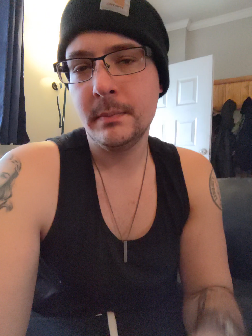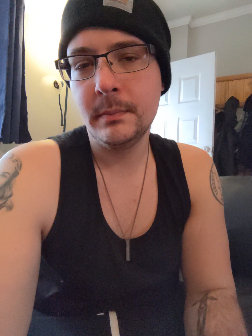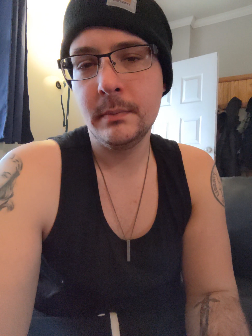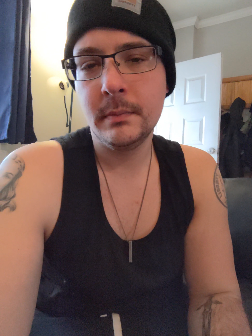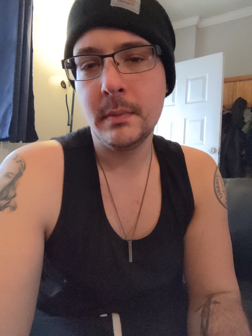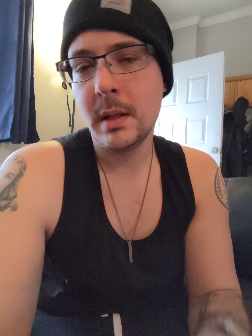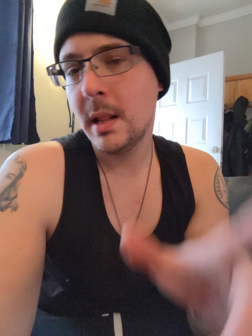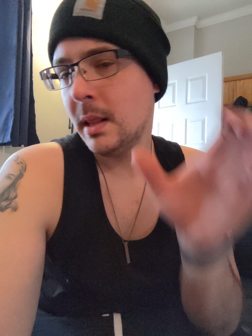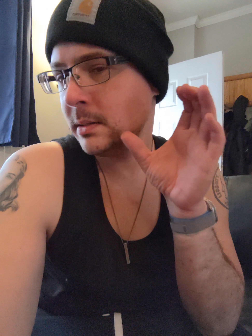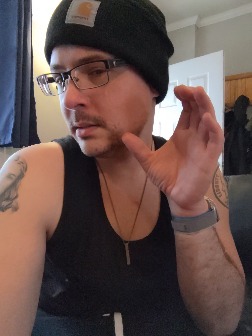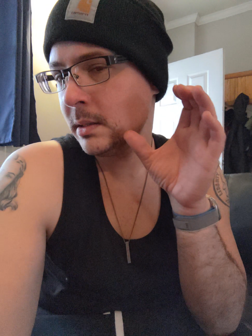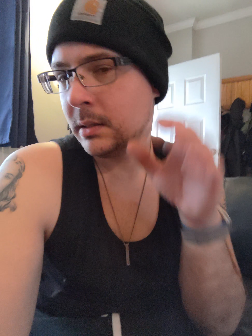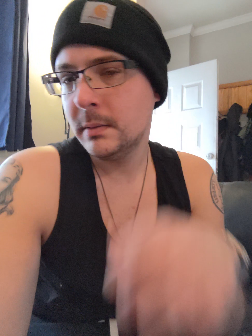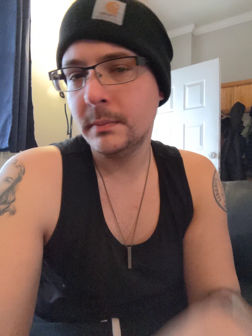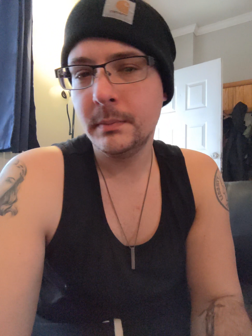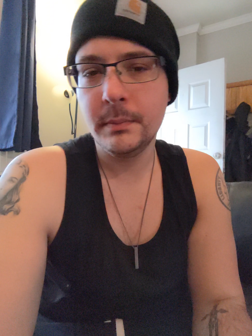listen